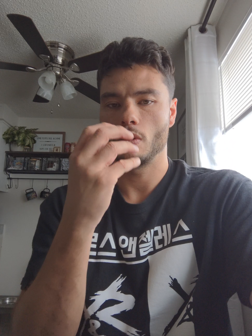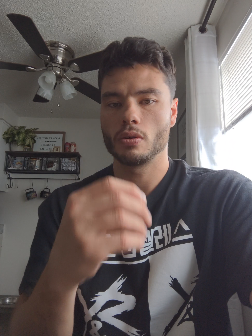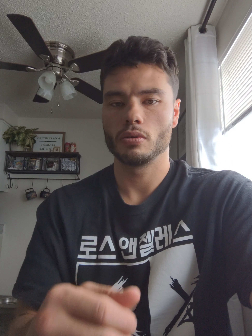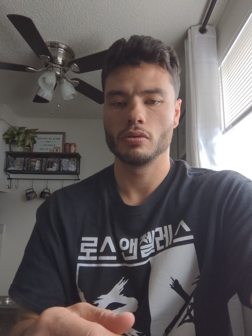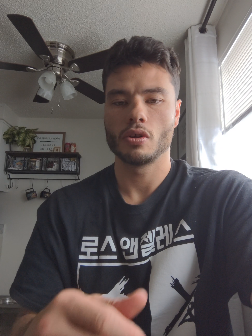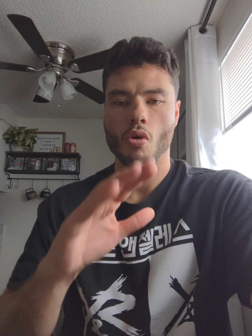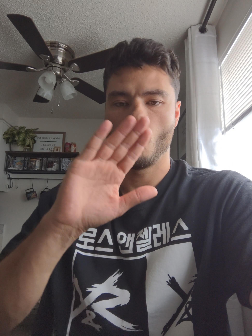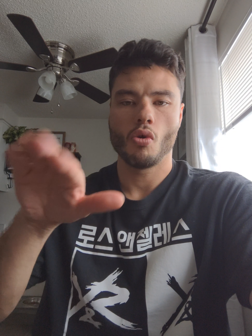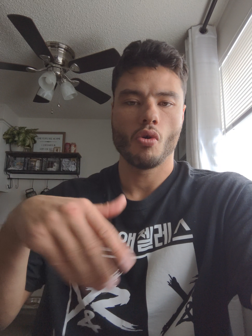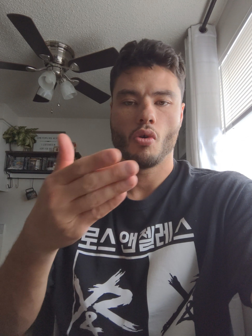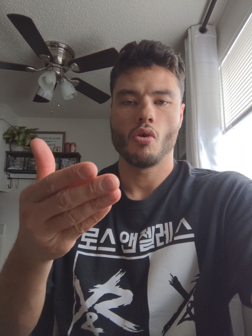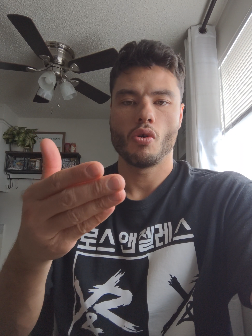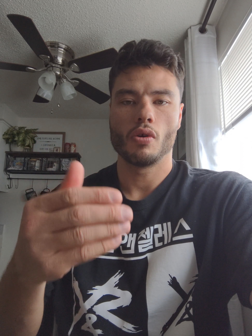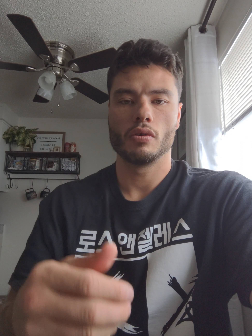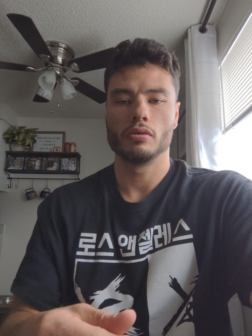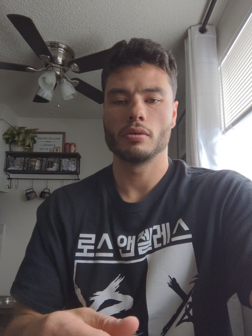all